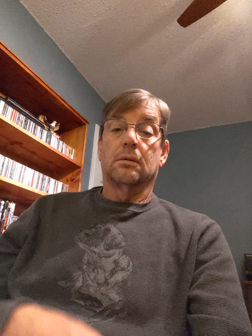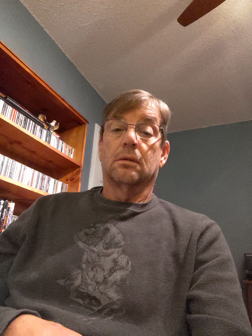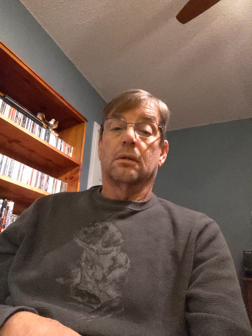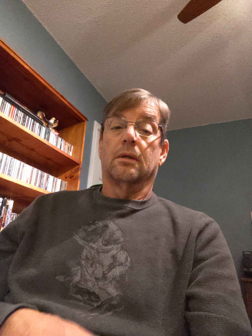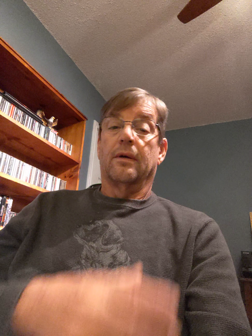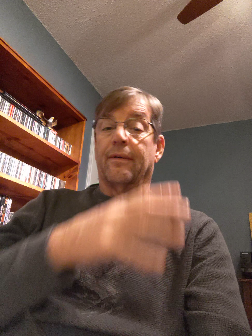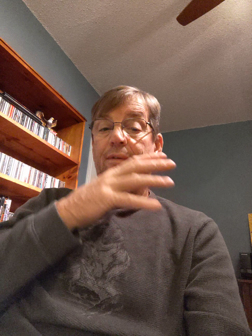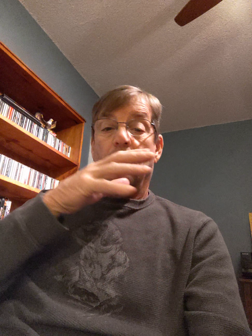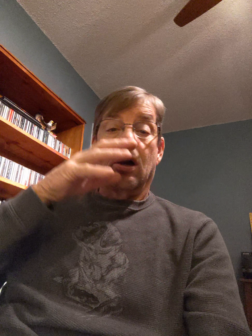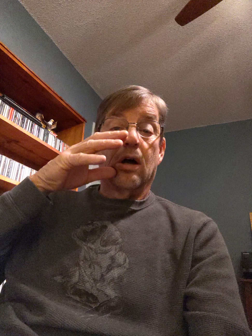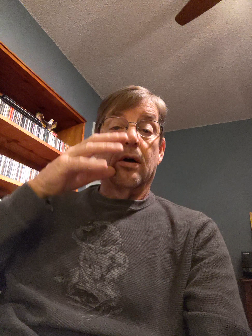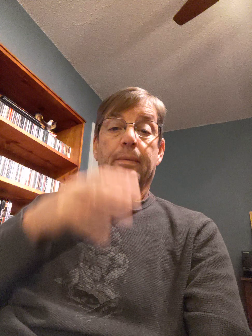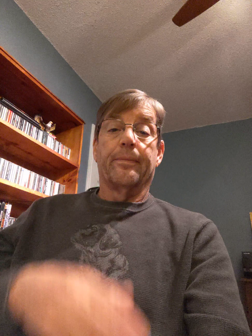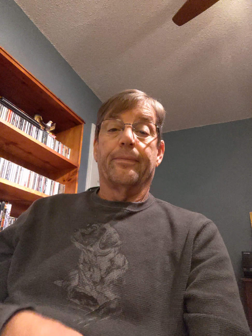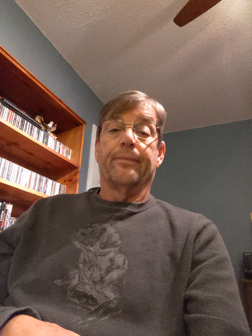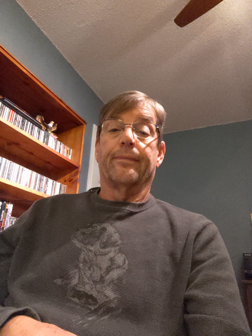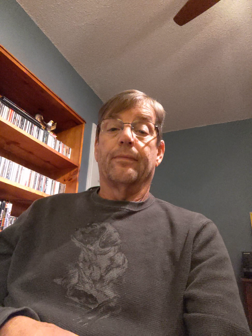farm